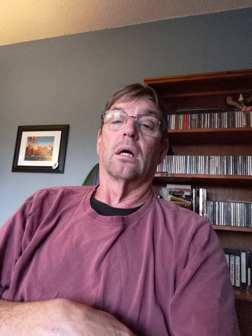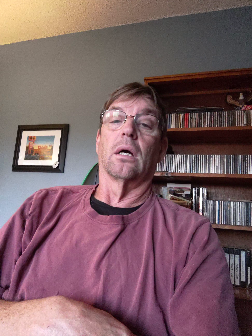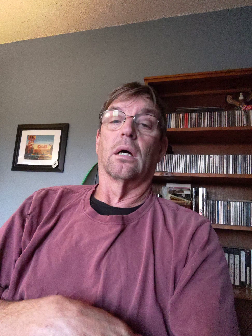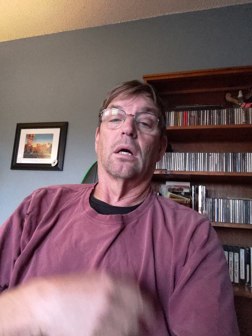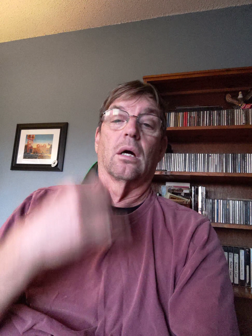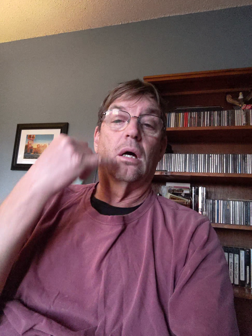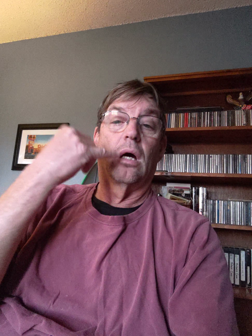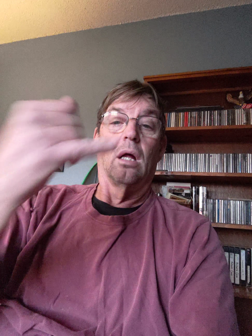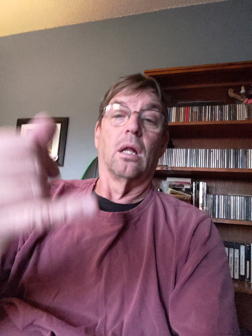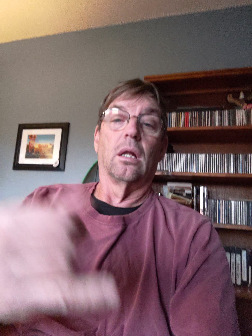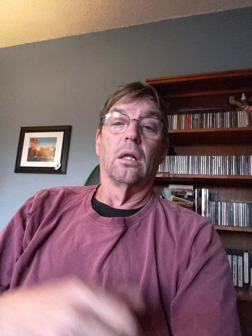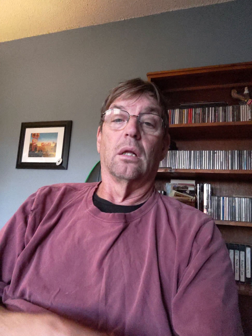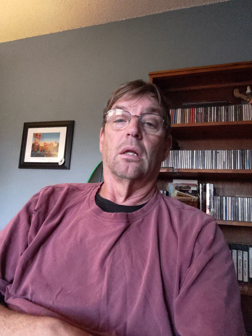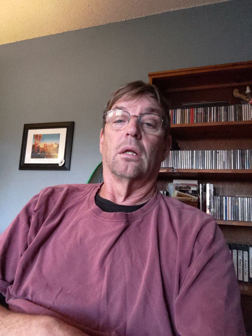call on the phone